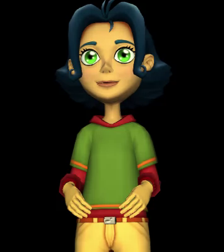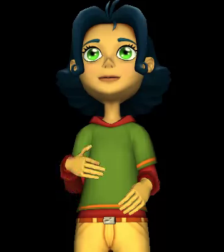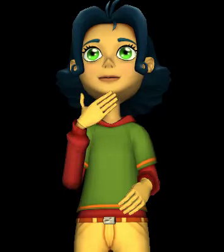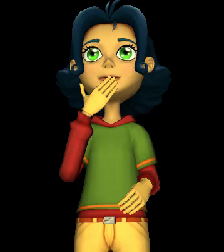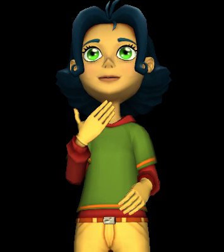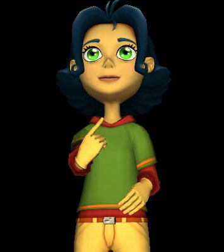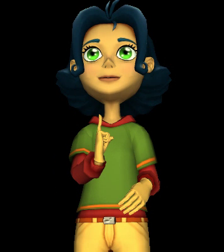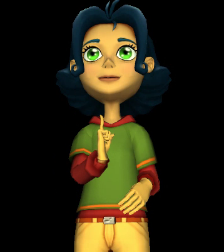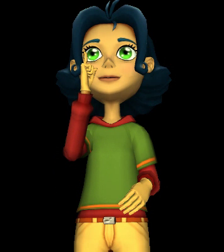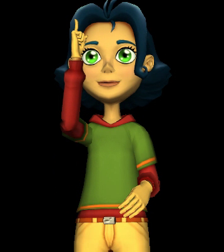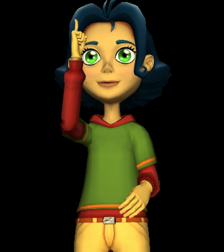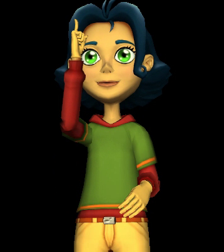الحمدلله